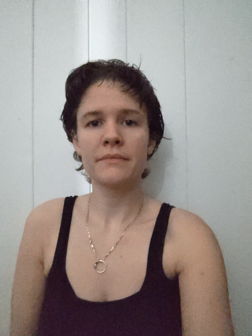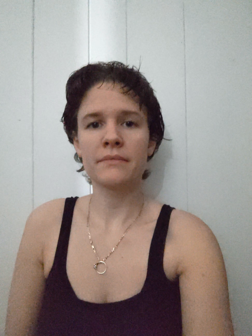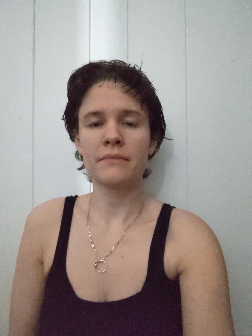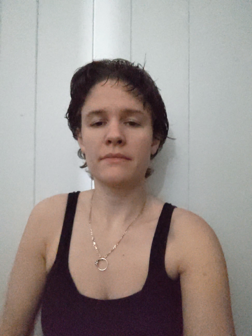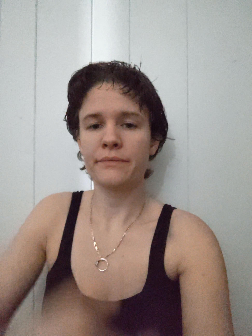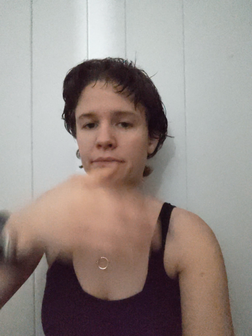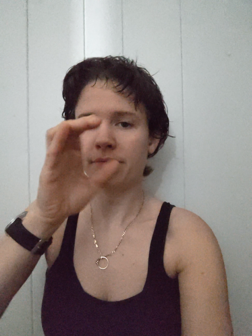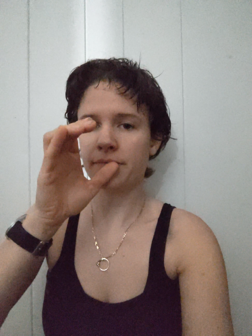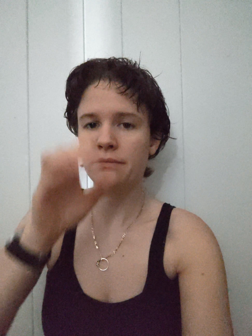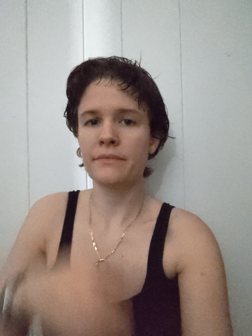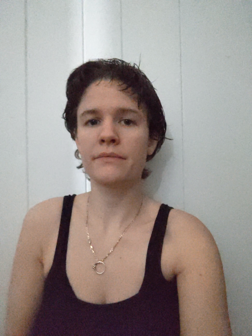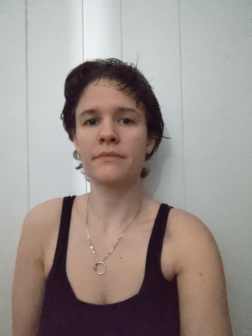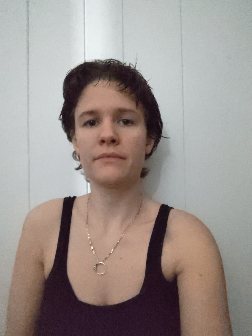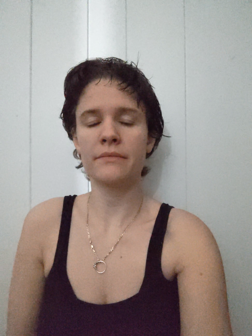drink